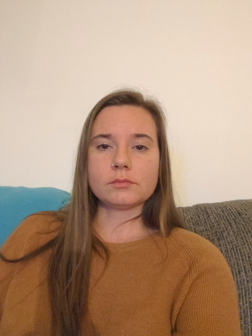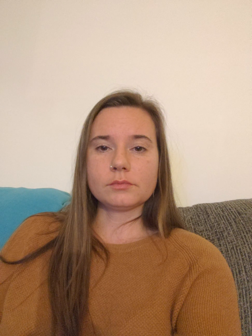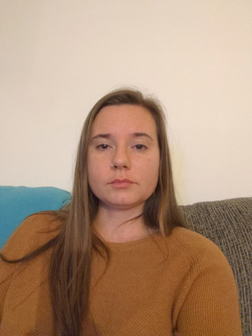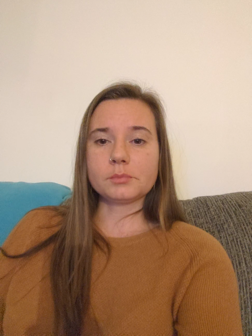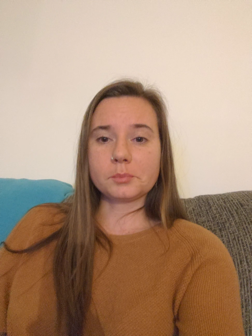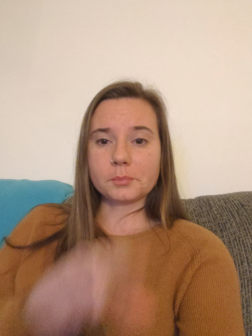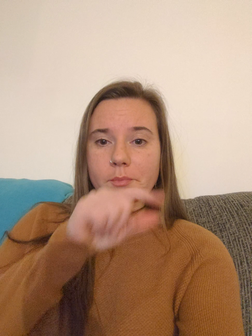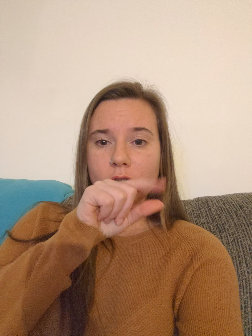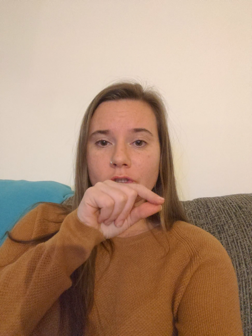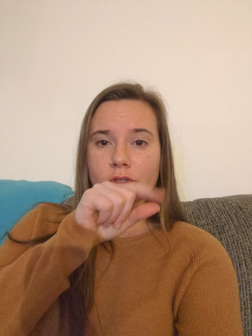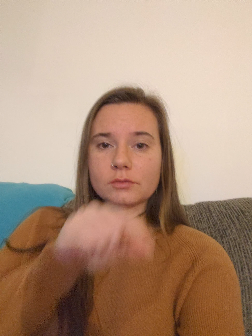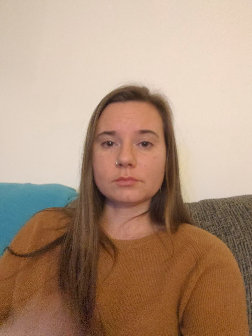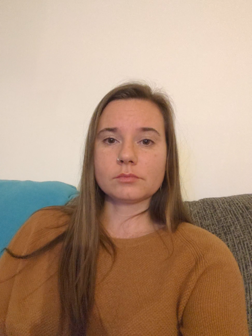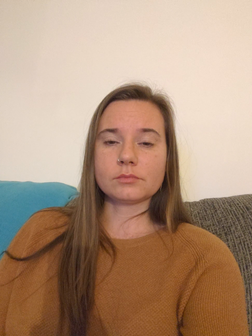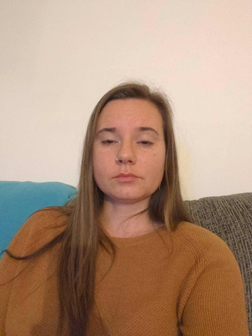bird